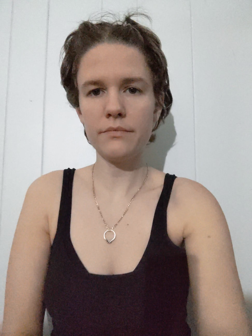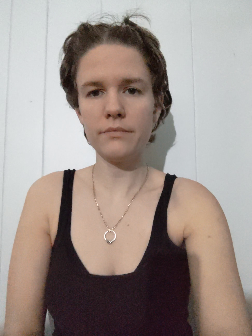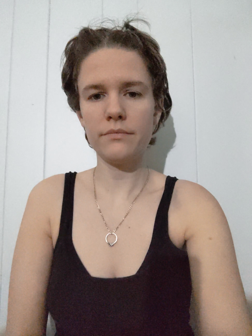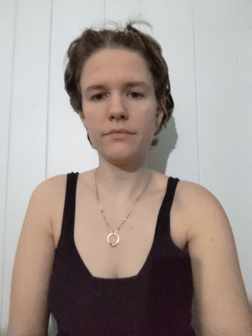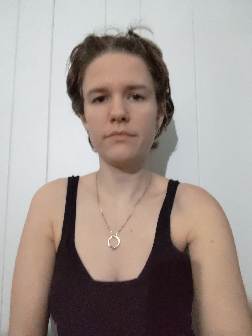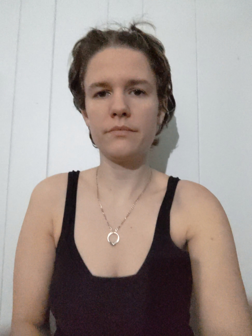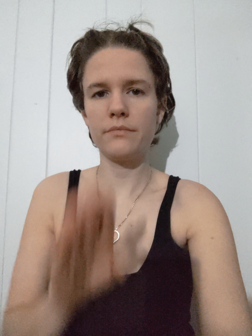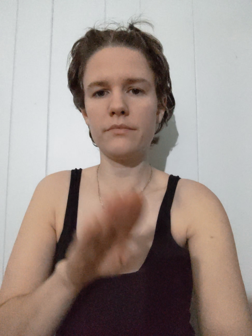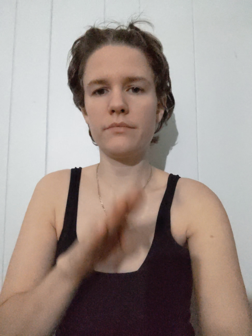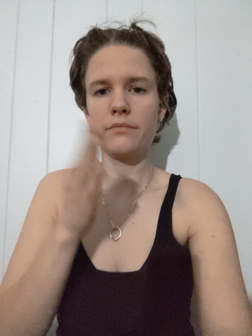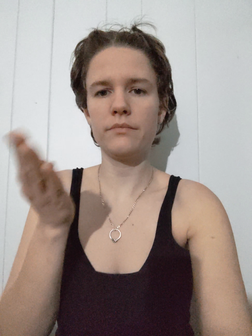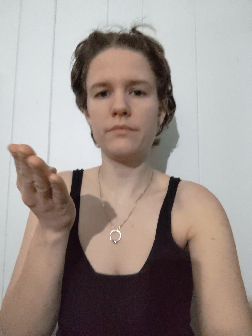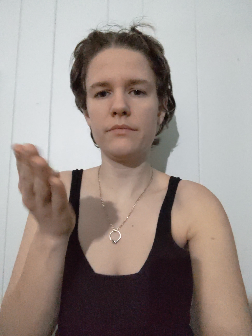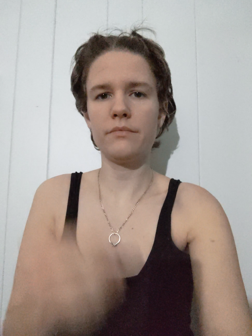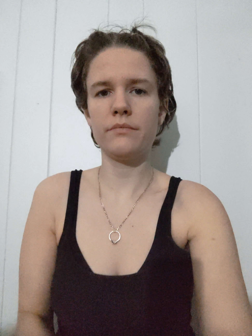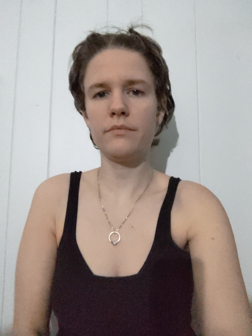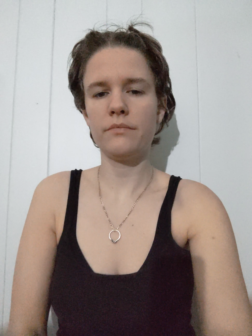open